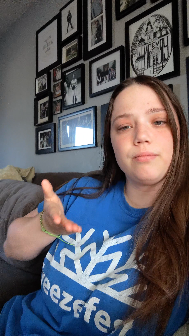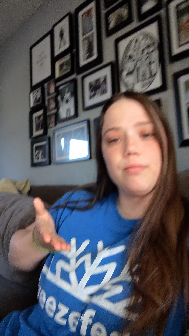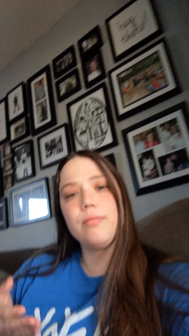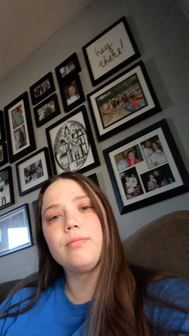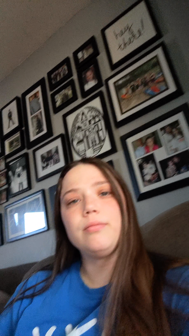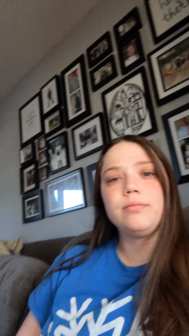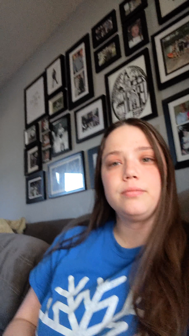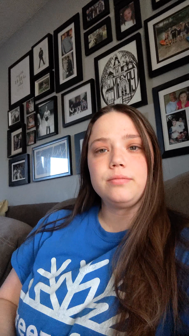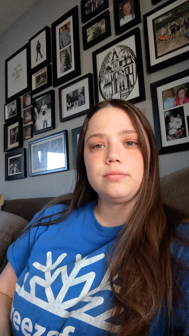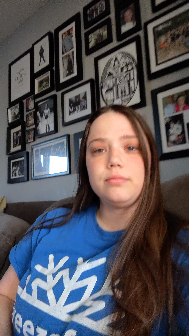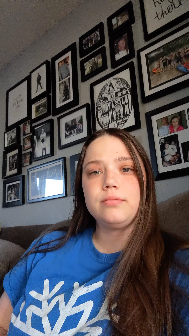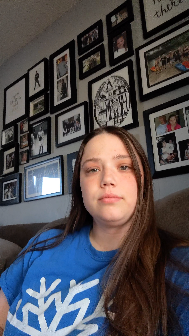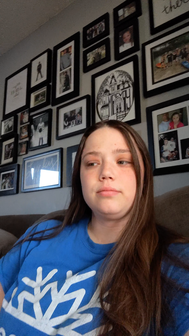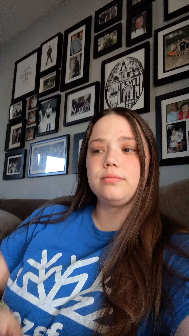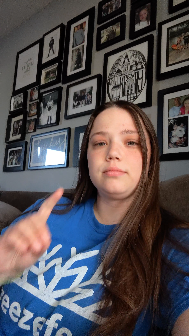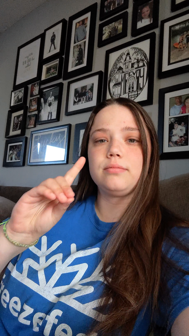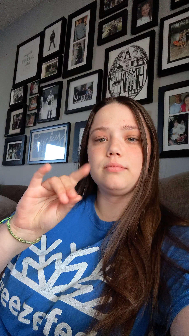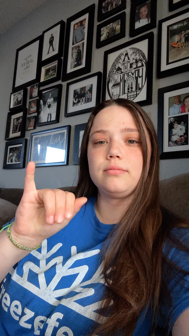did